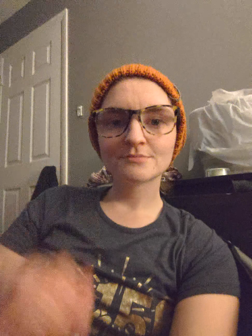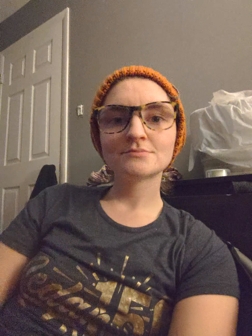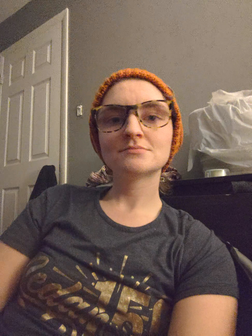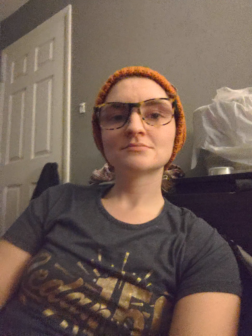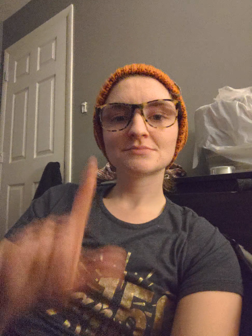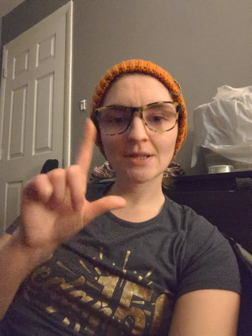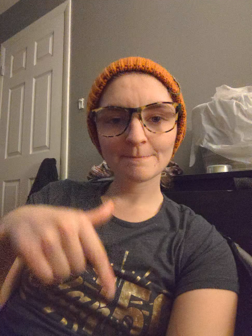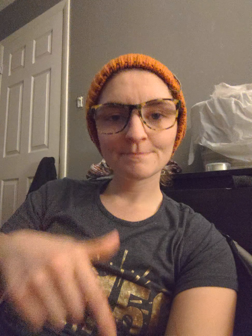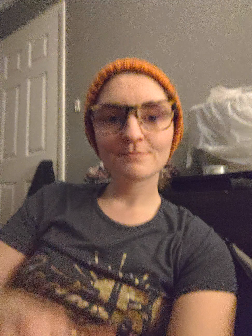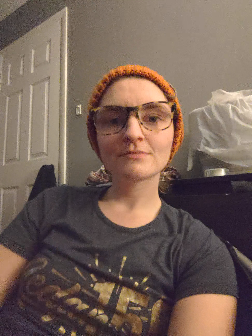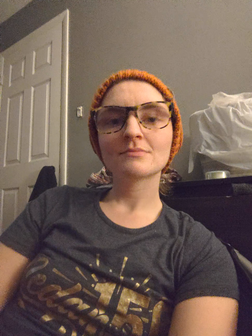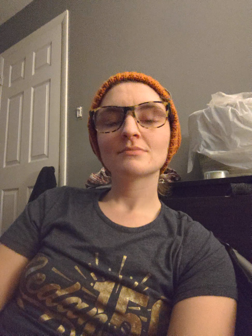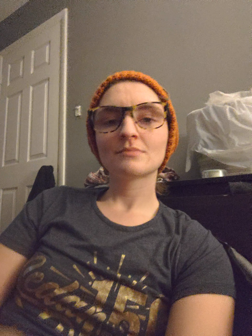later